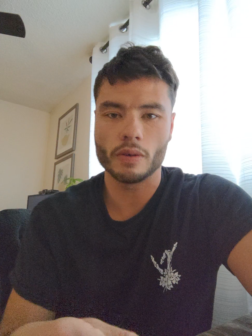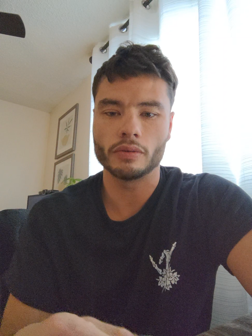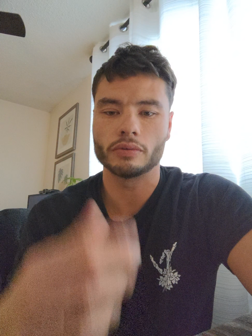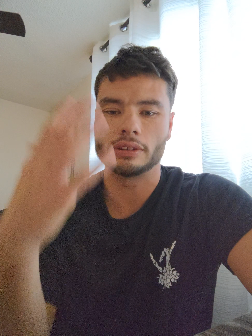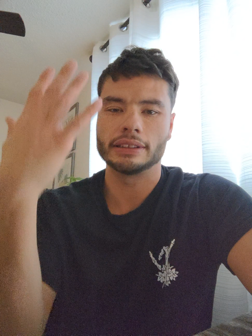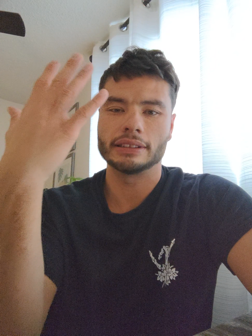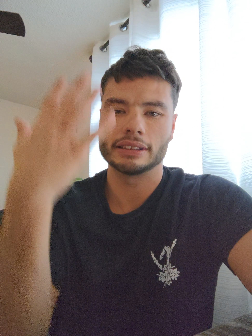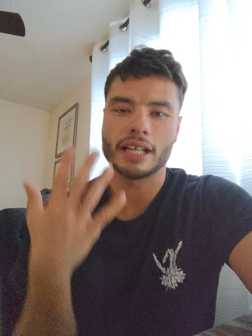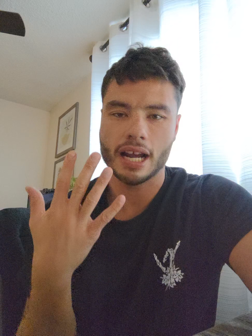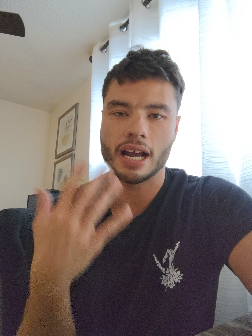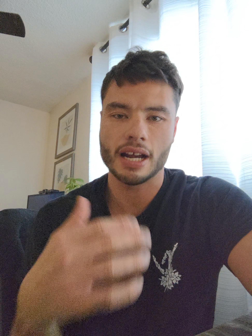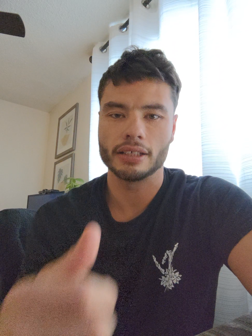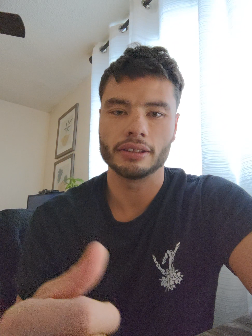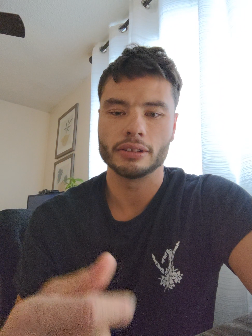sad